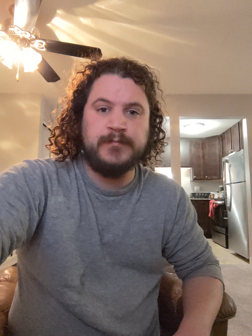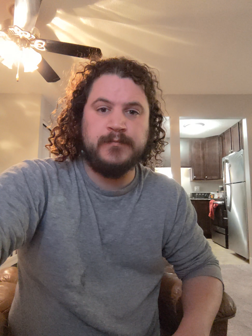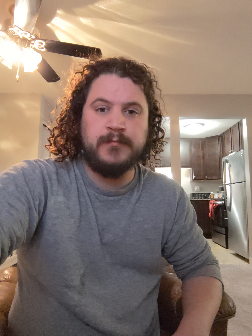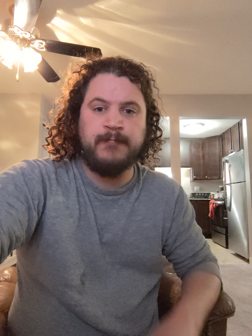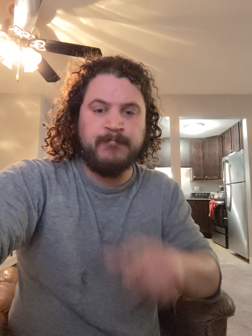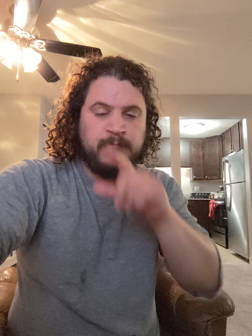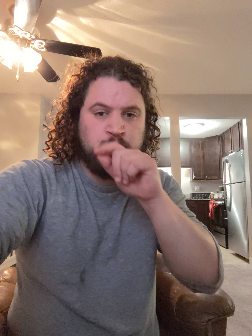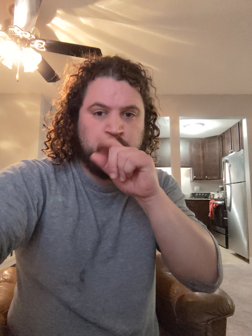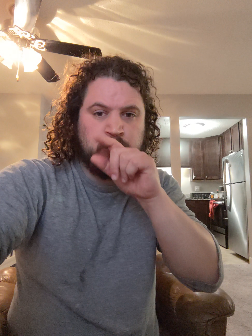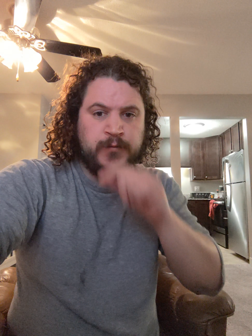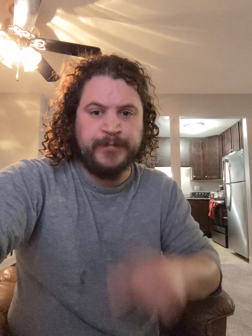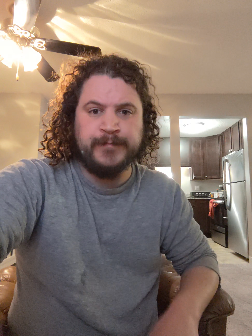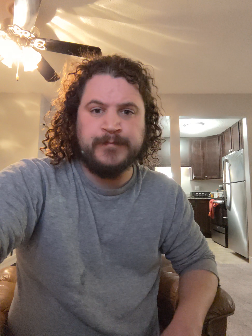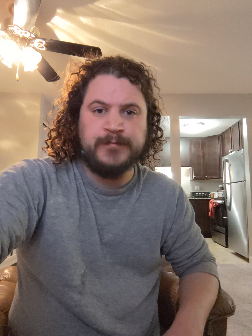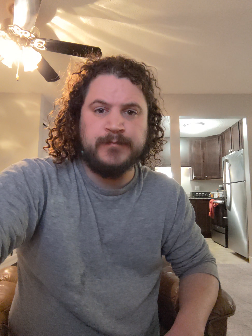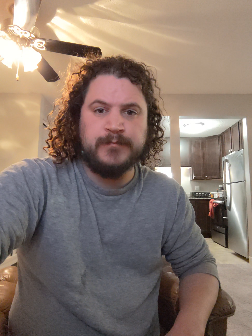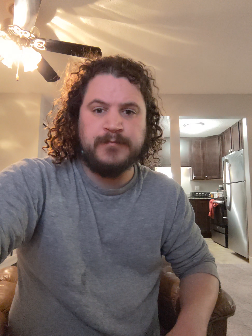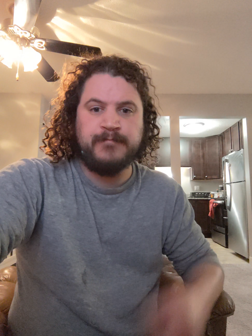bird